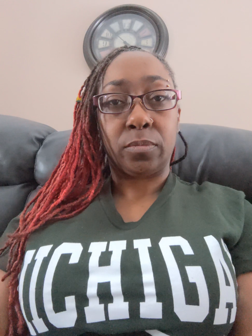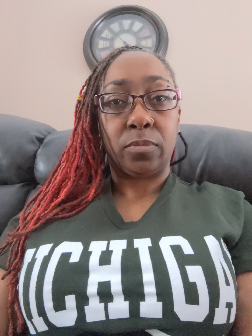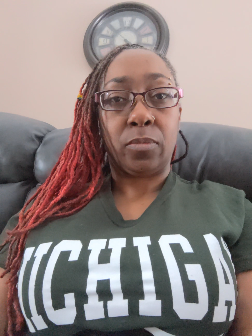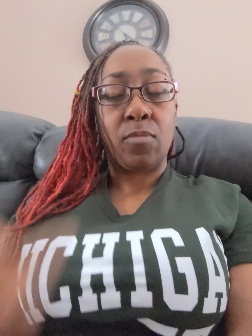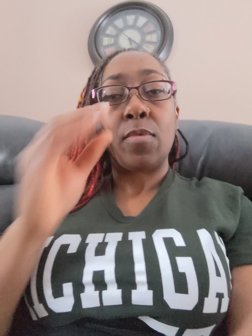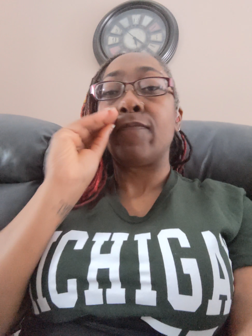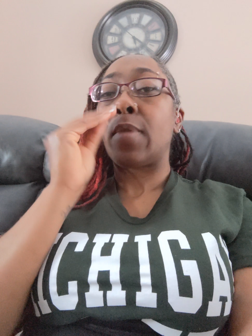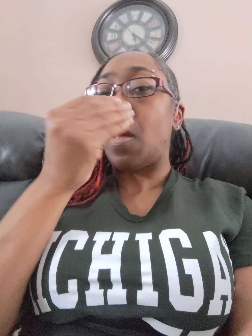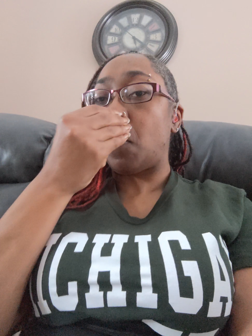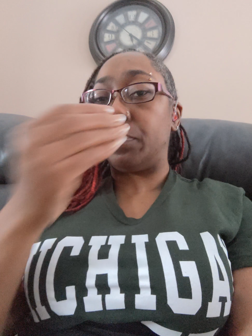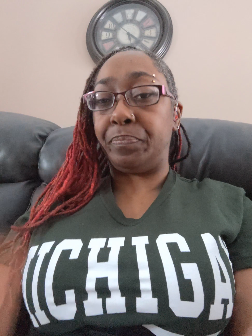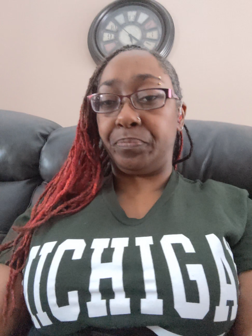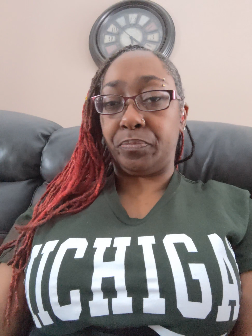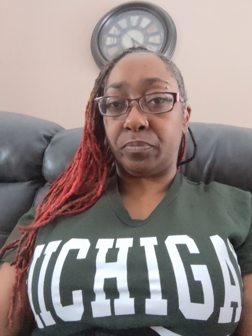flower